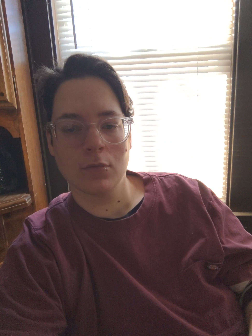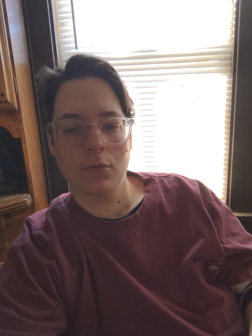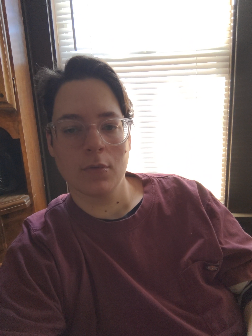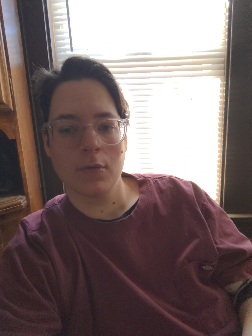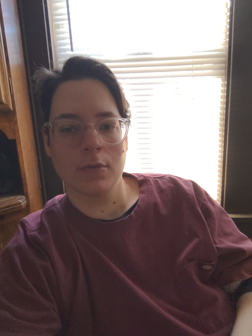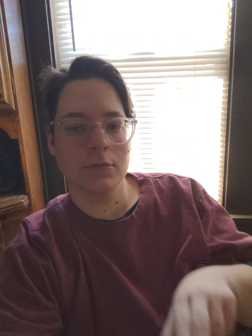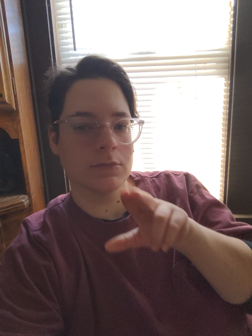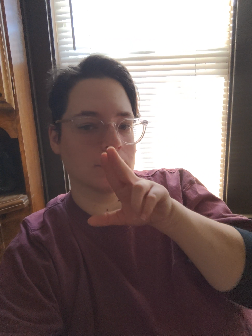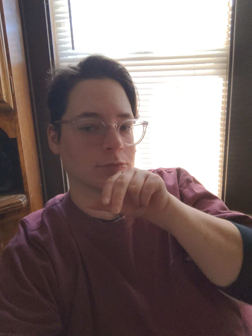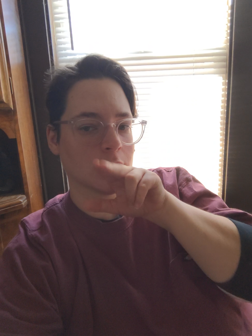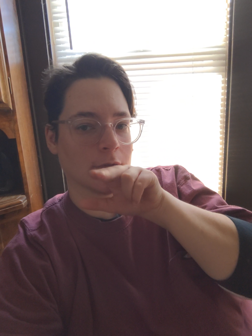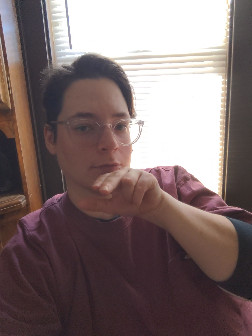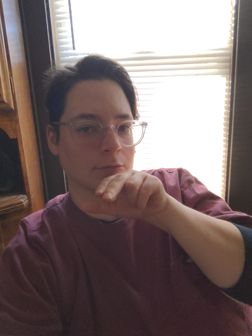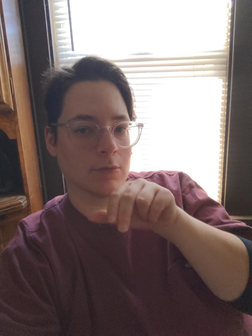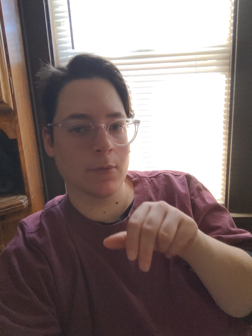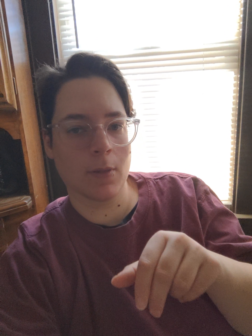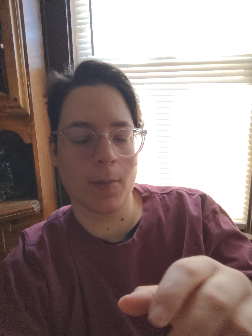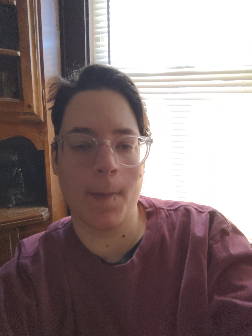tongue